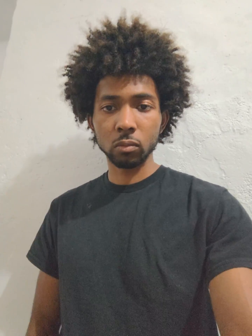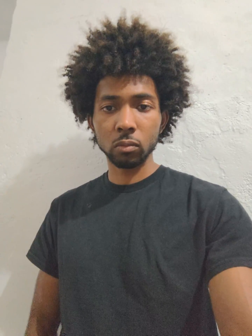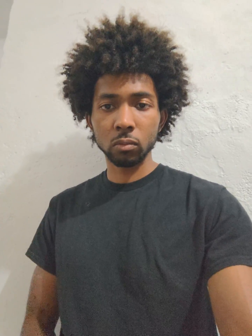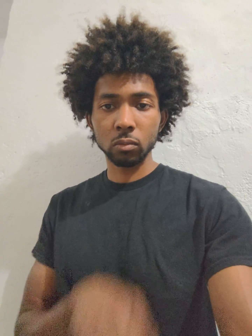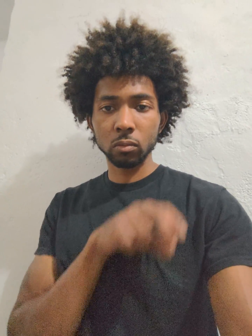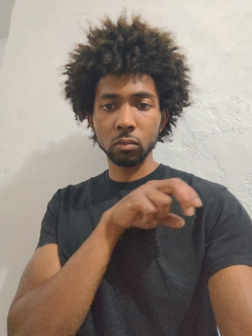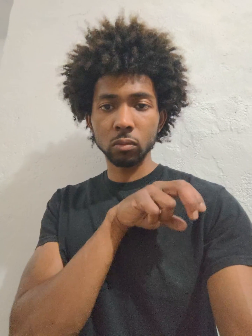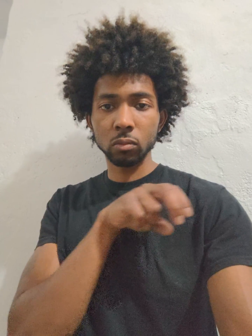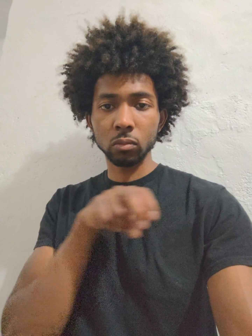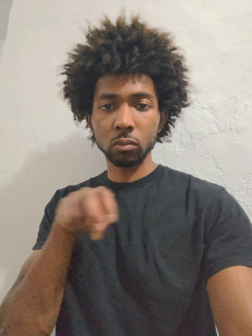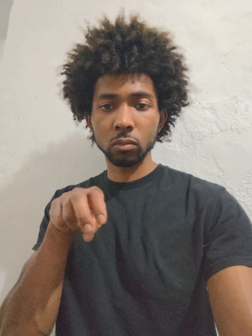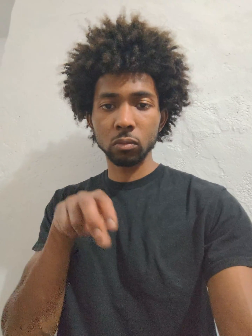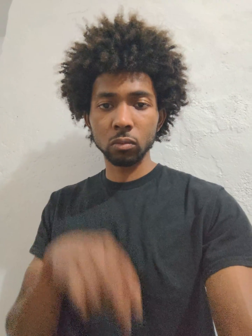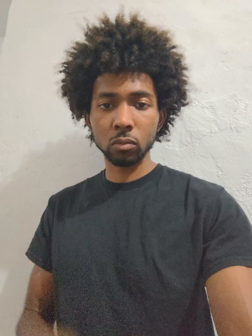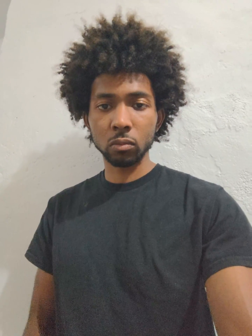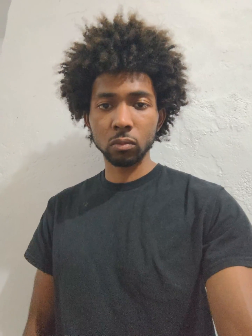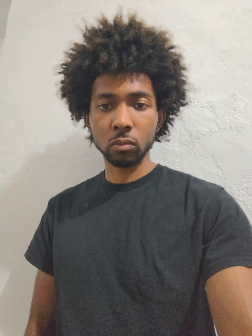couch